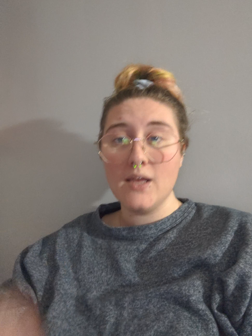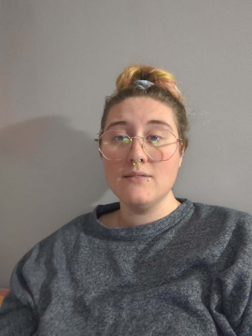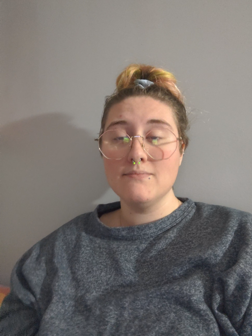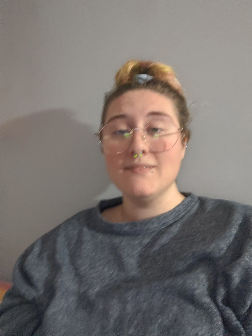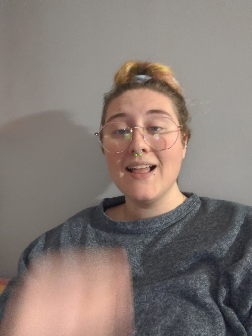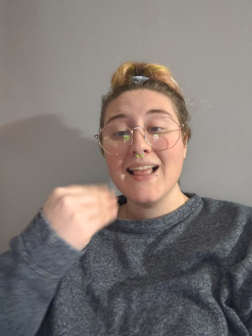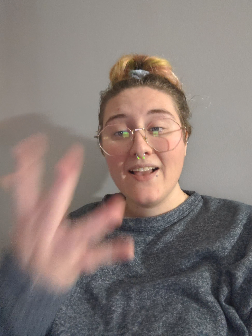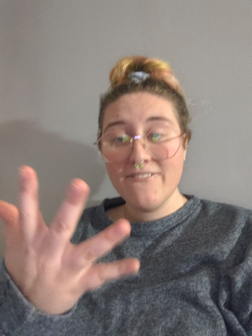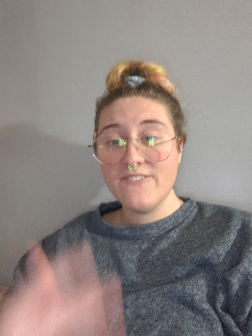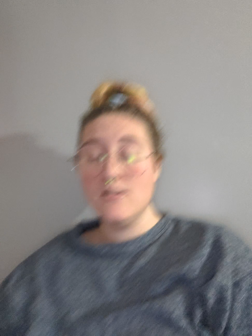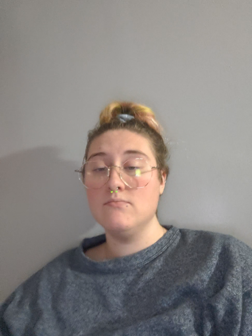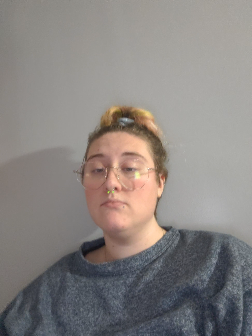give